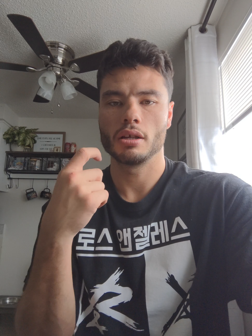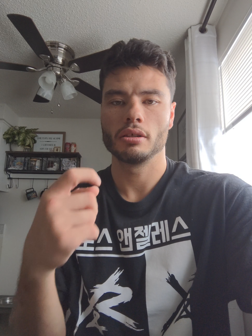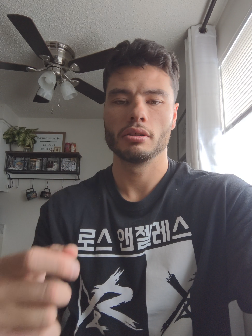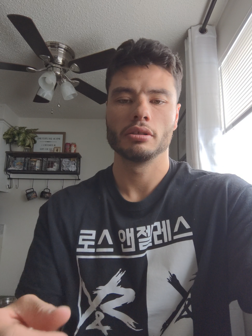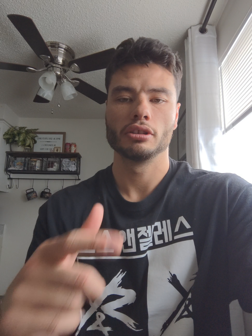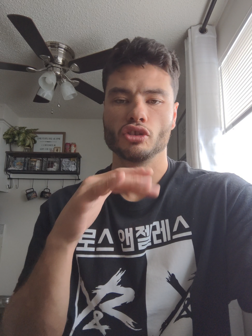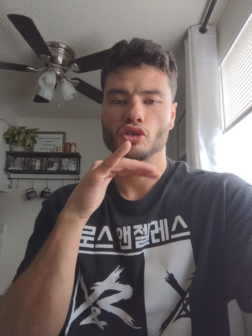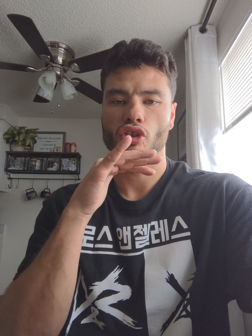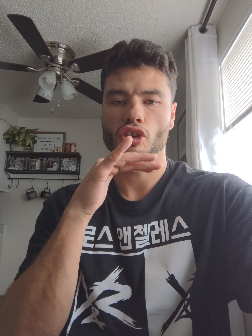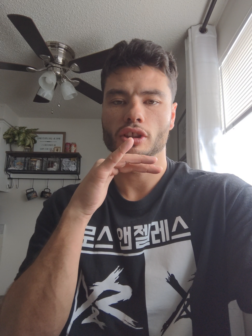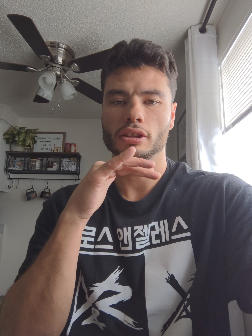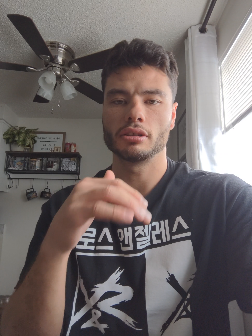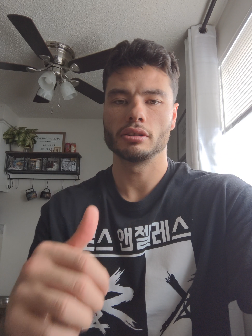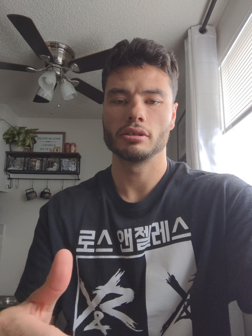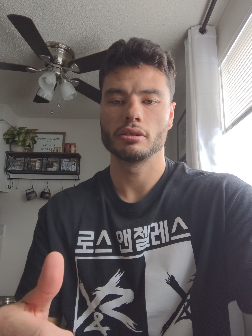dirty